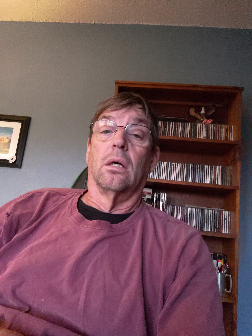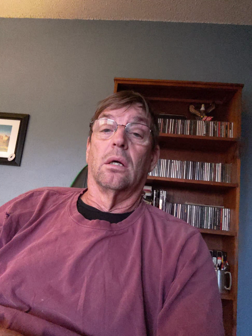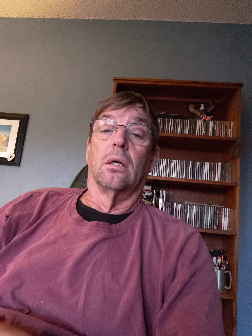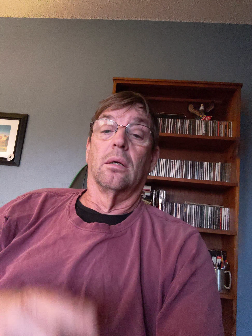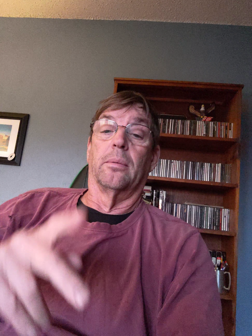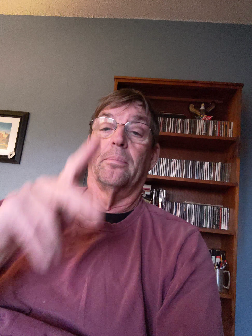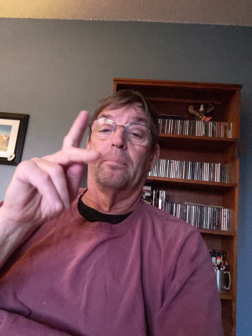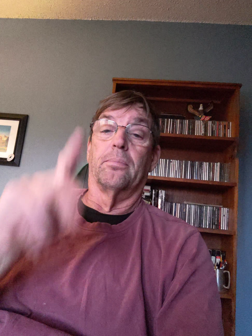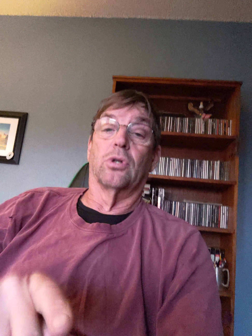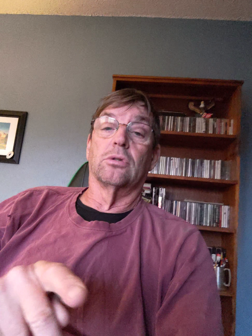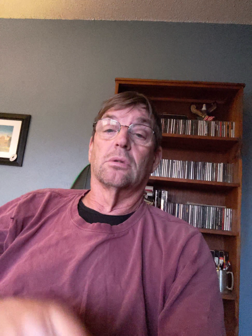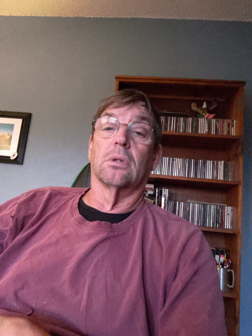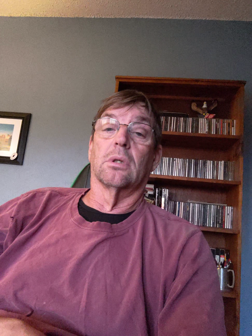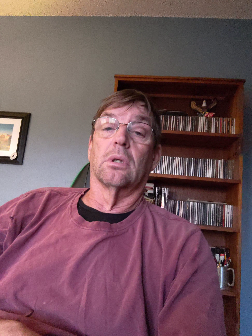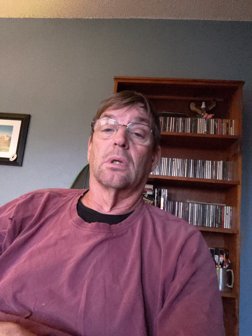person